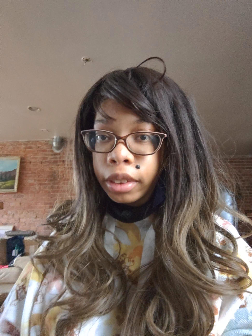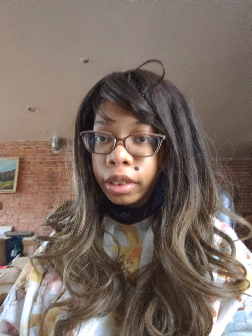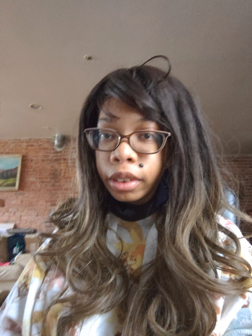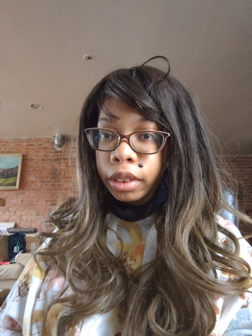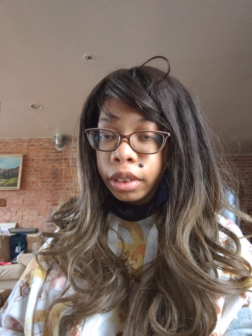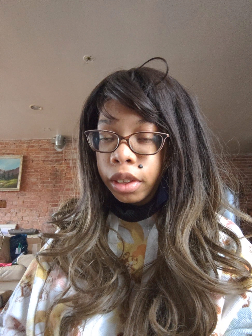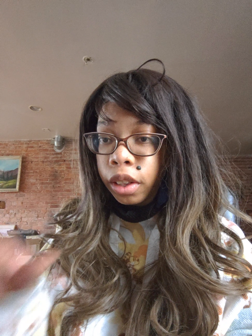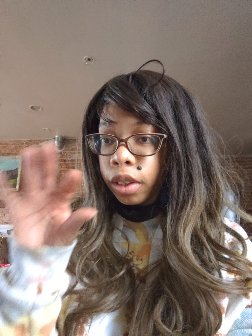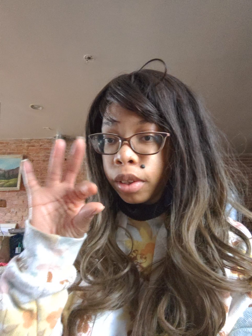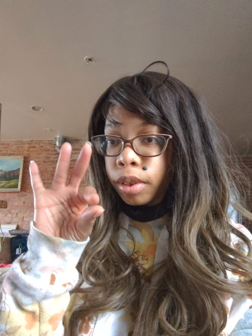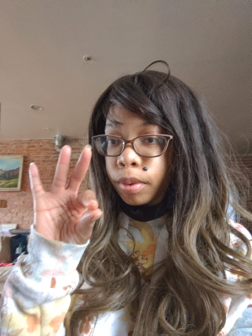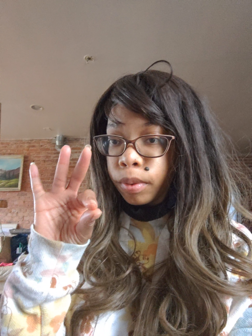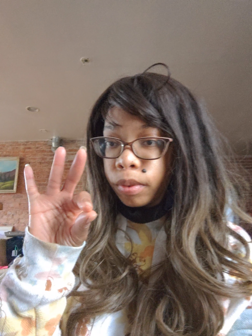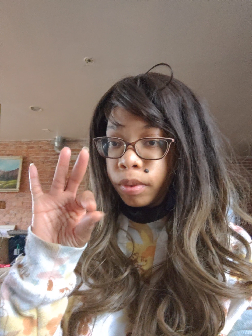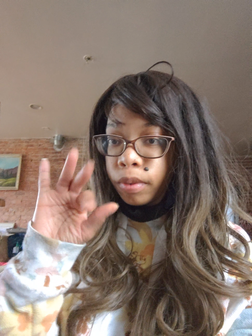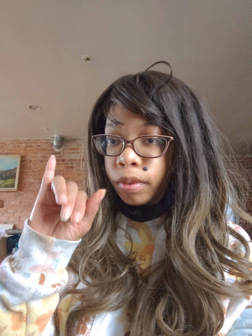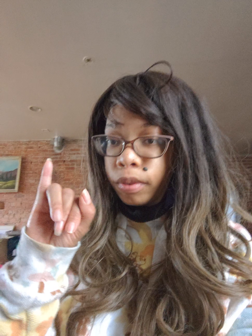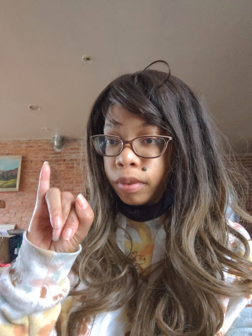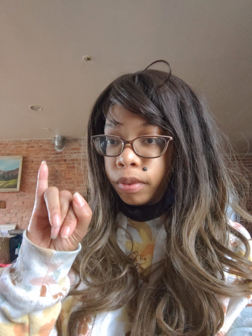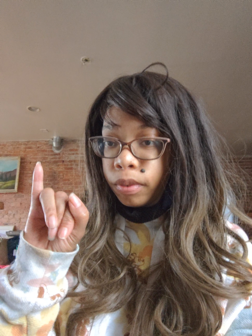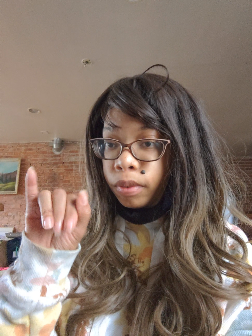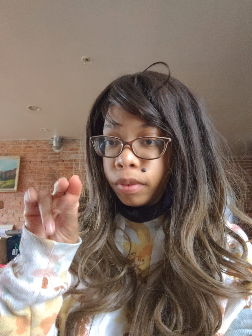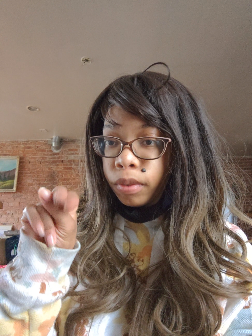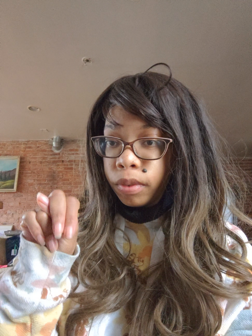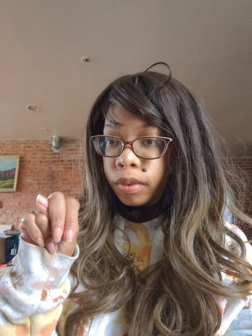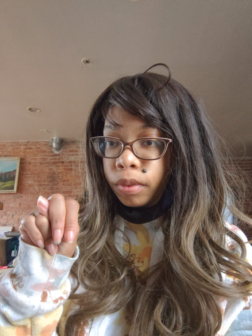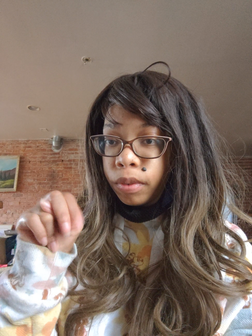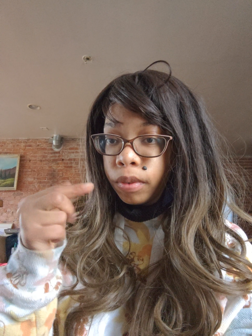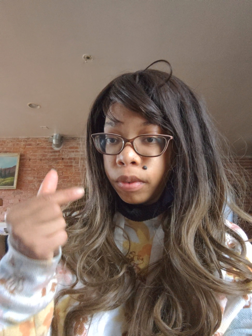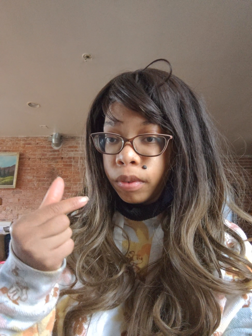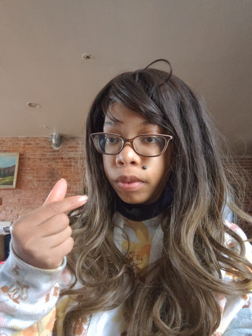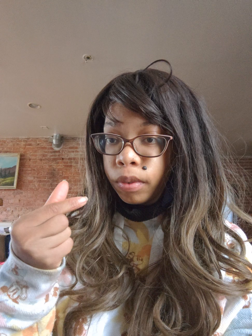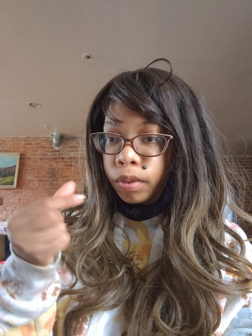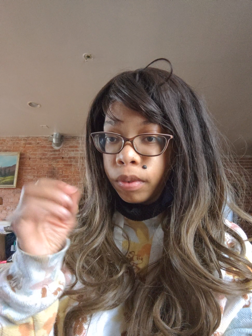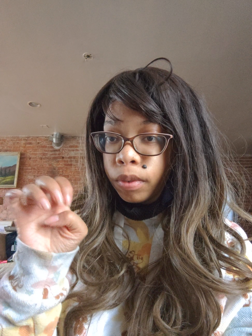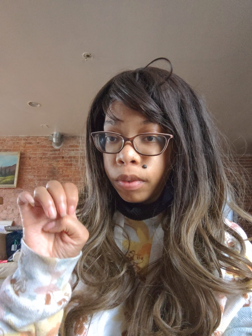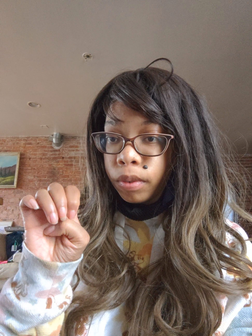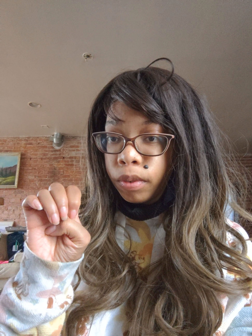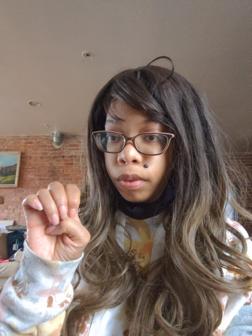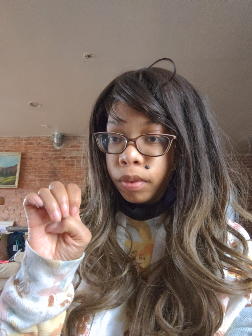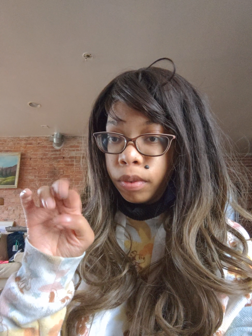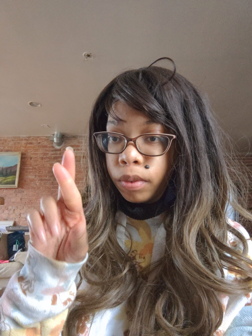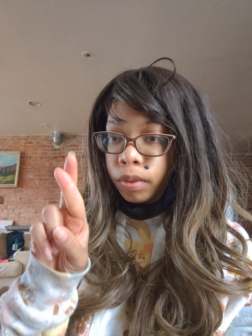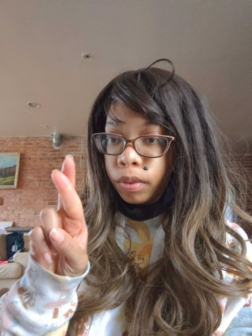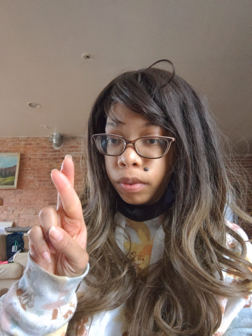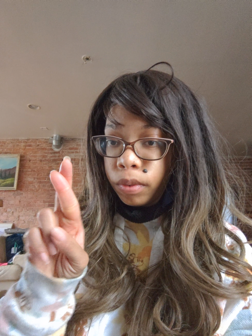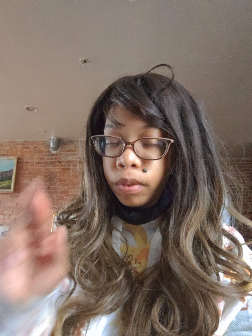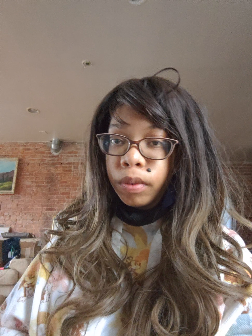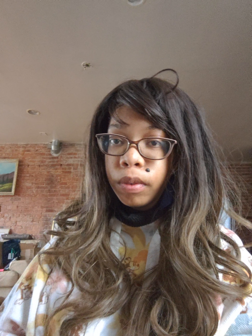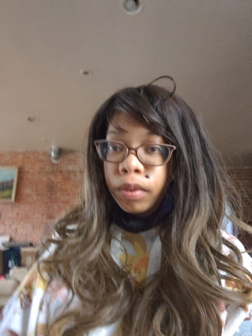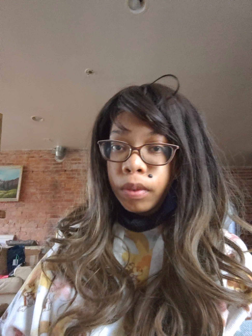finger